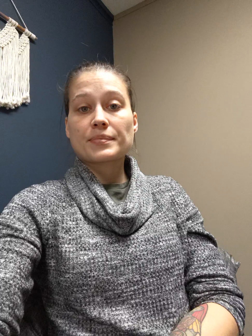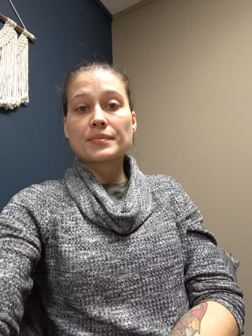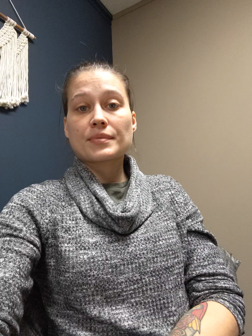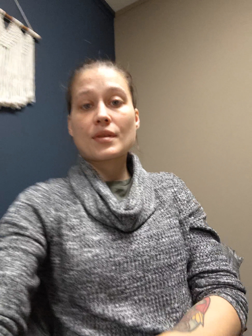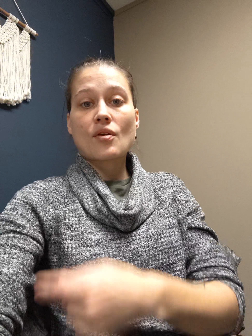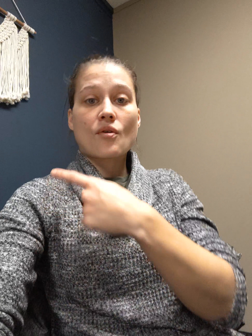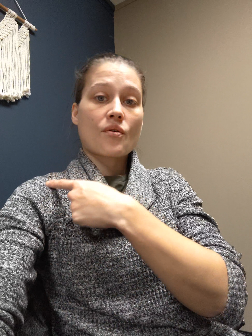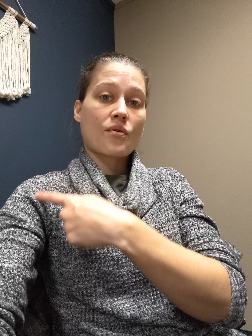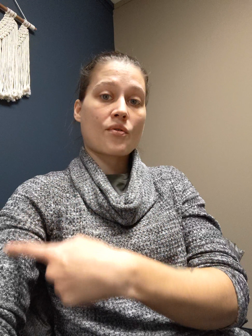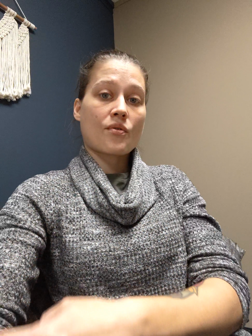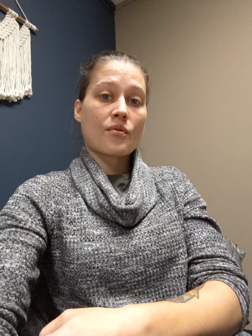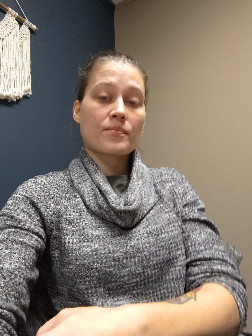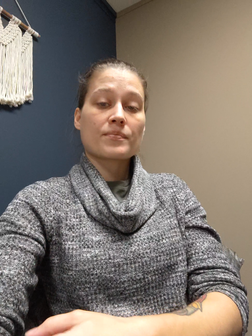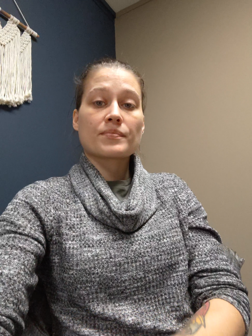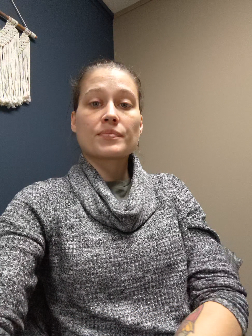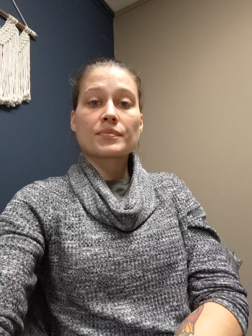arm